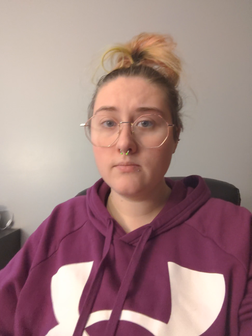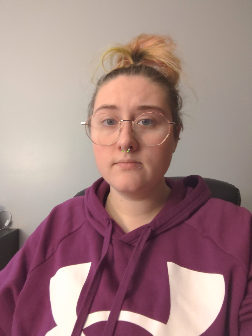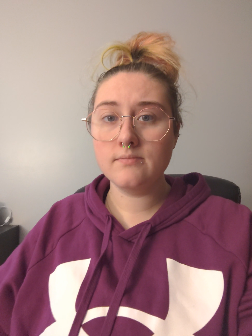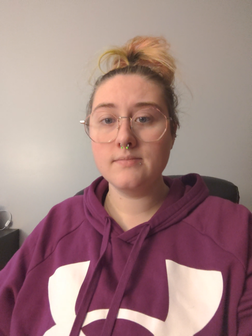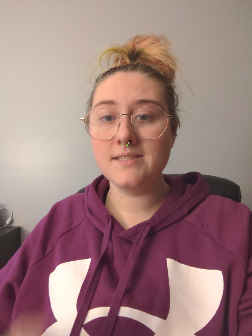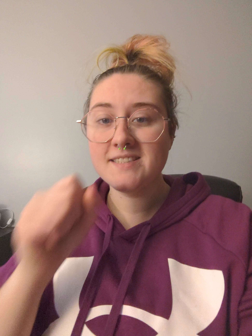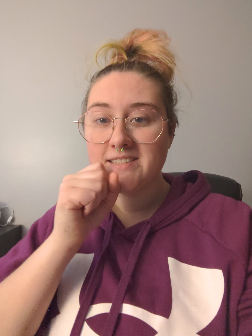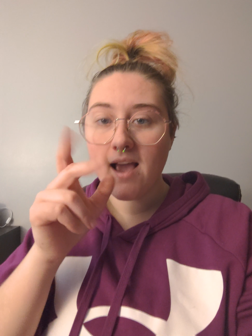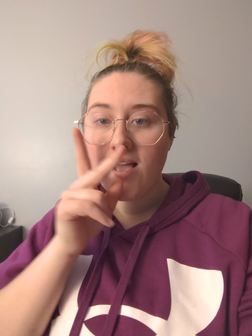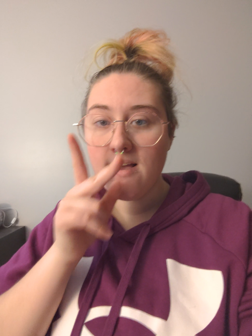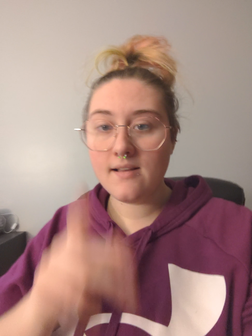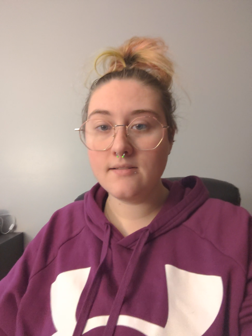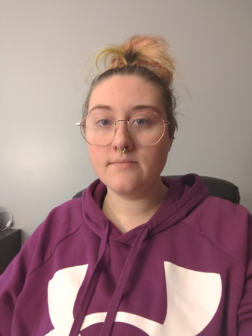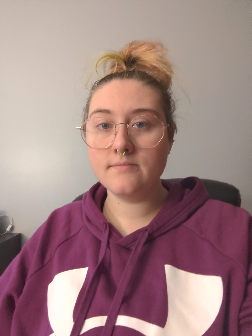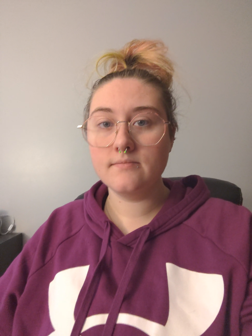snack